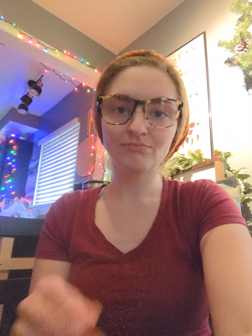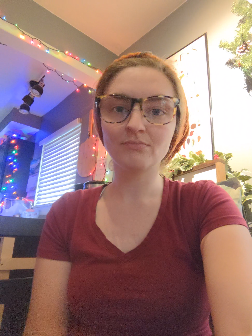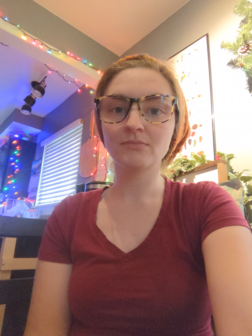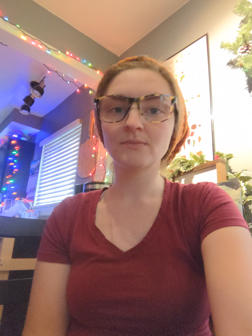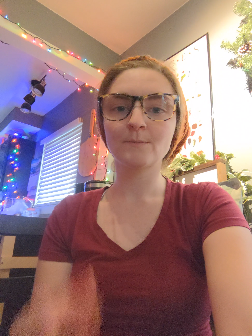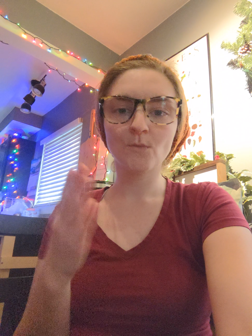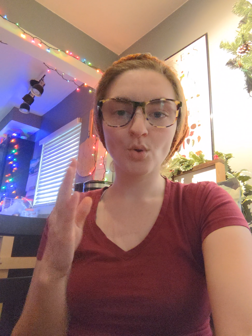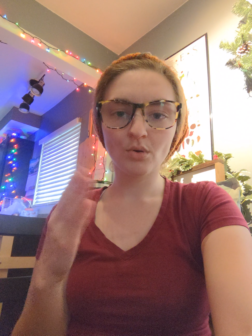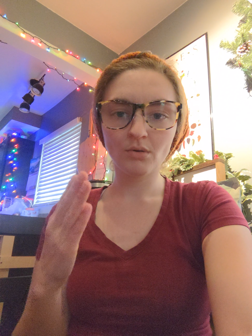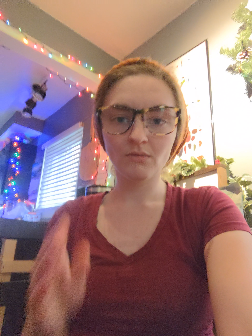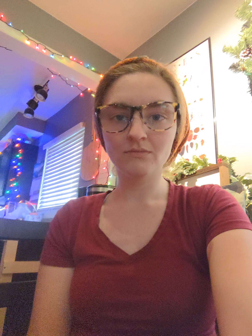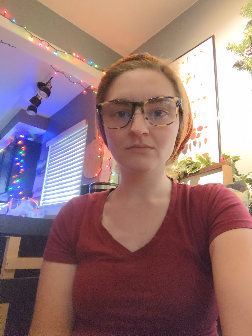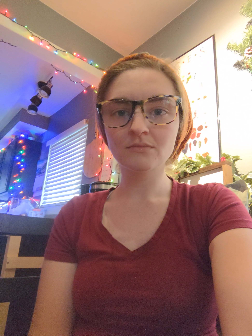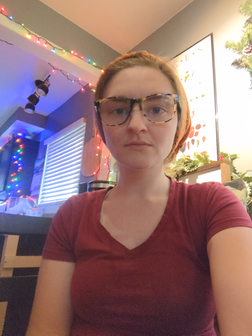blue